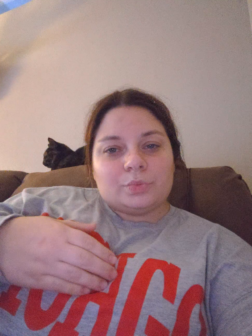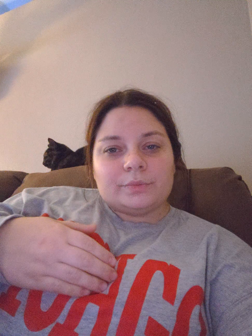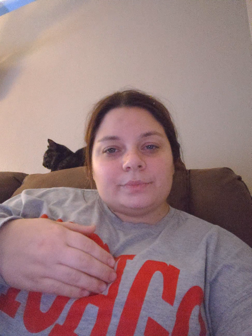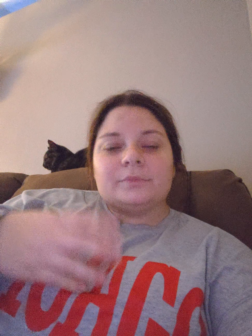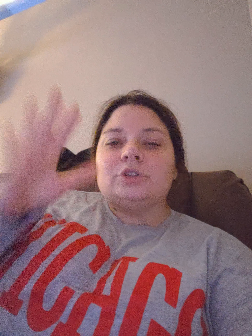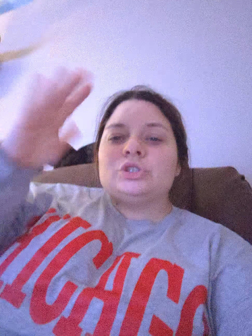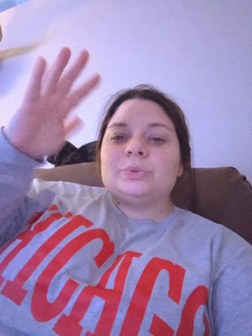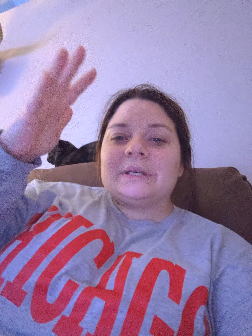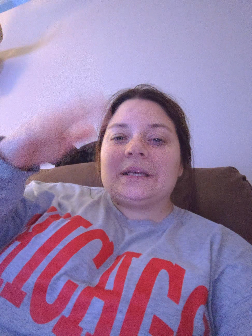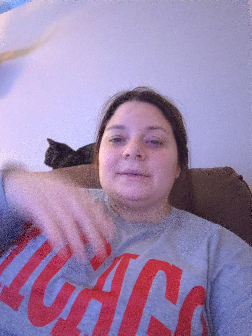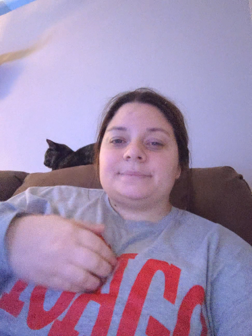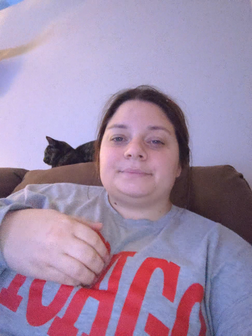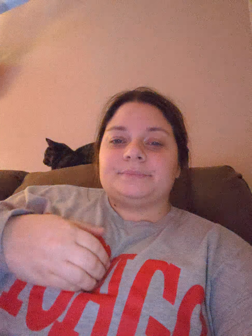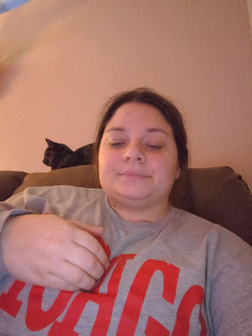tree